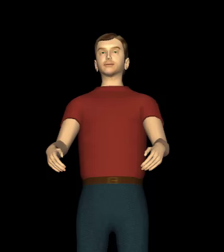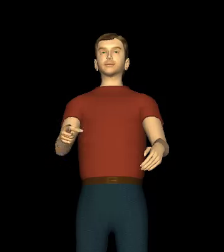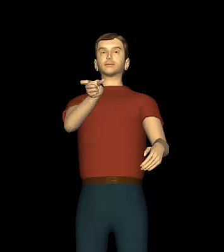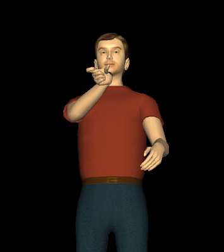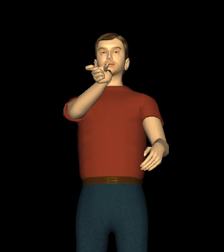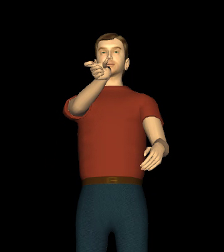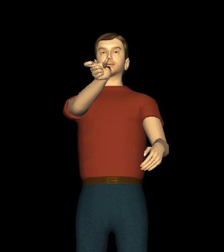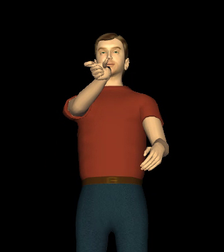كلمة